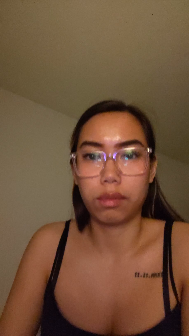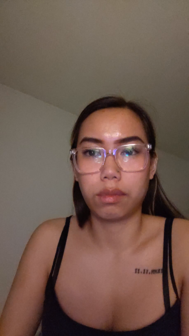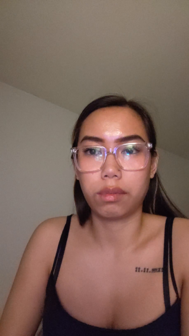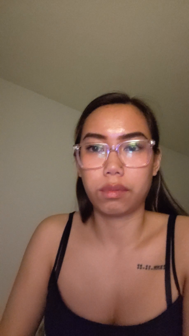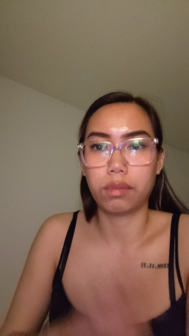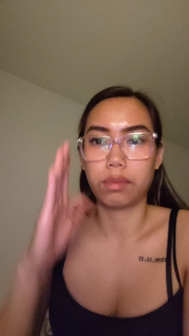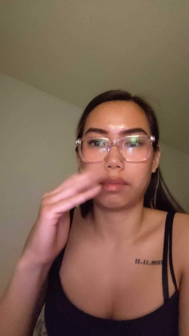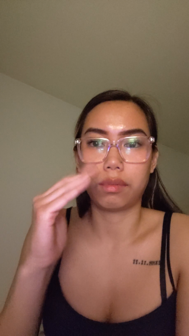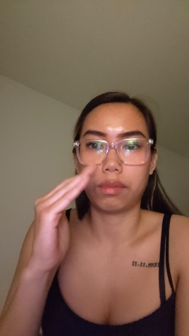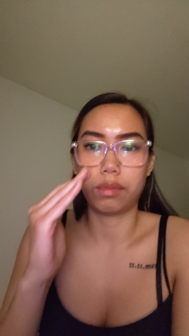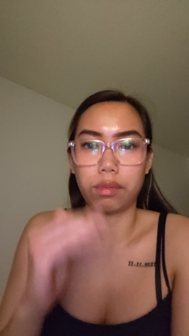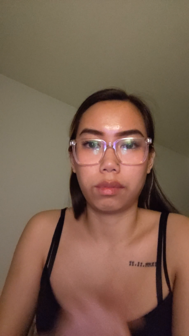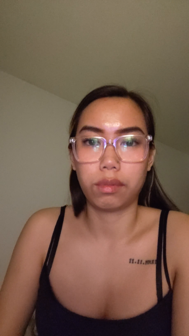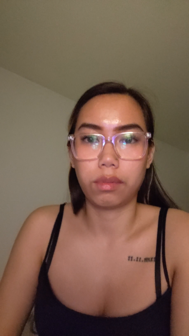downtown